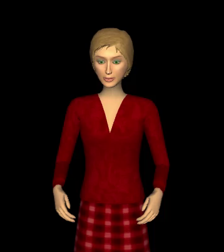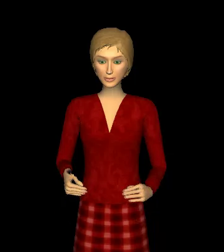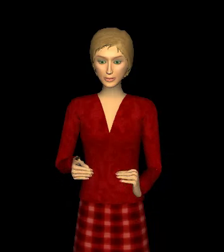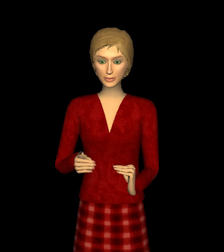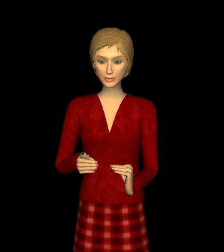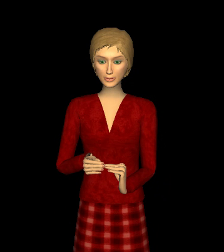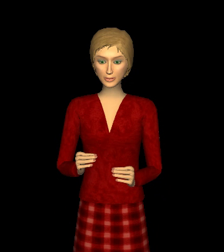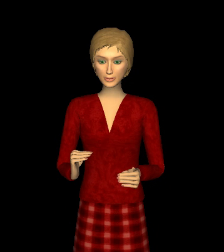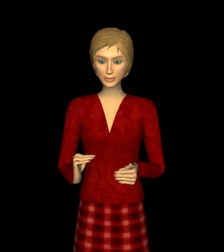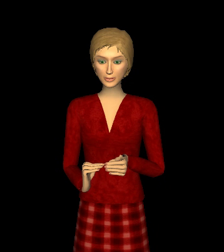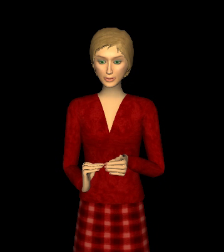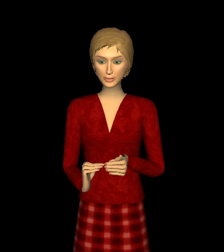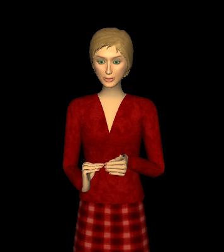مشكلة